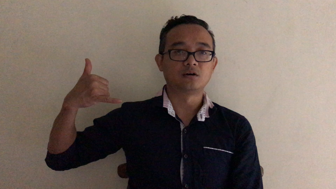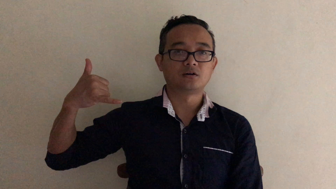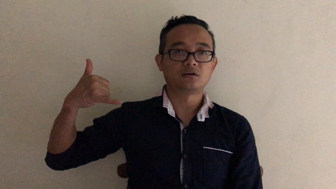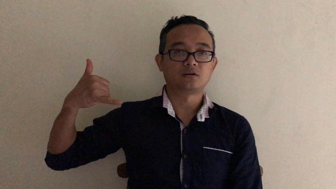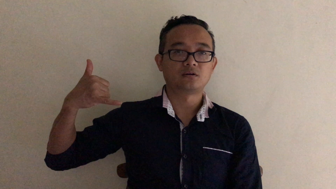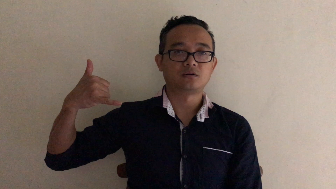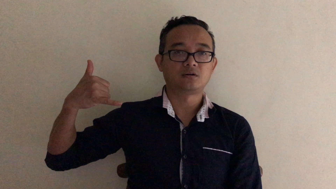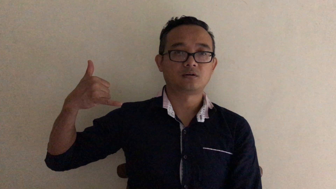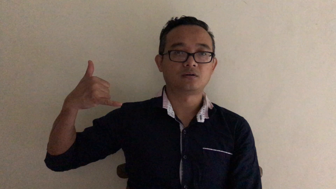ङ